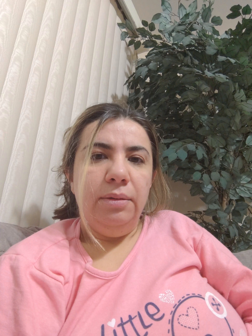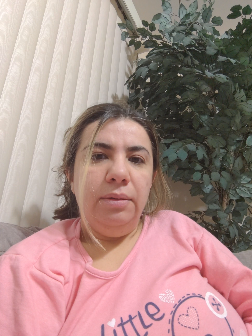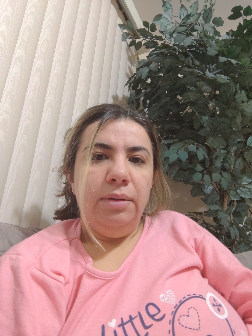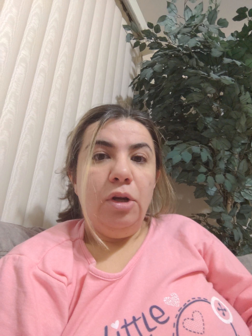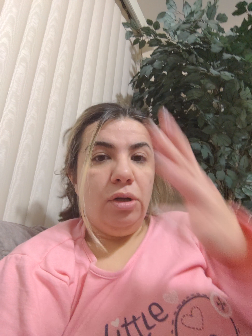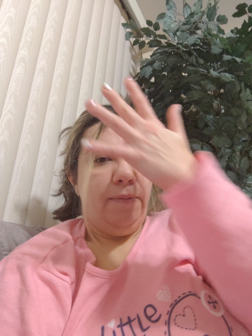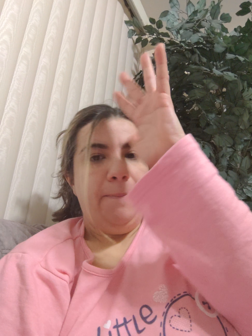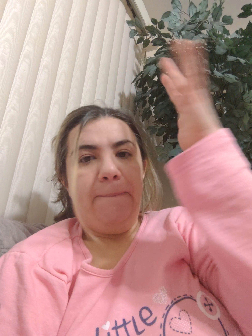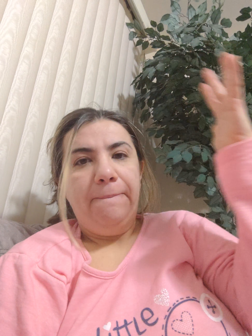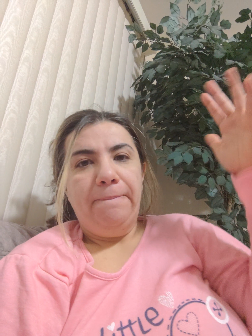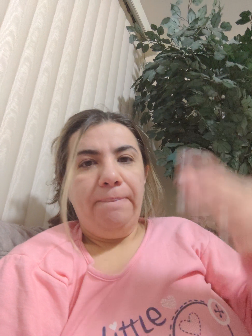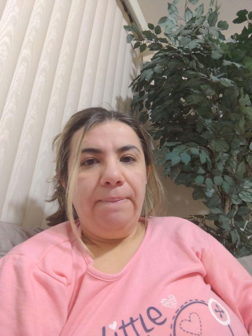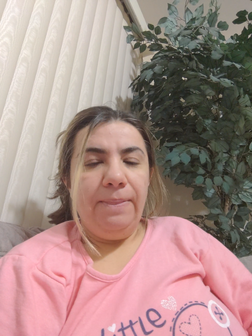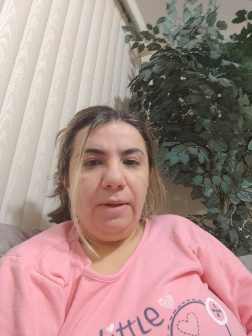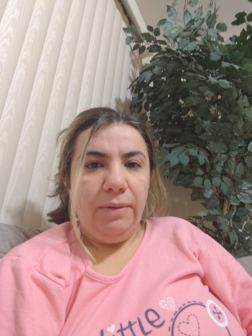tree